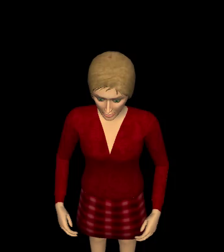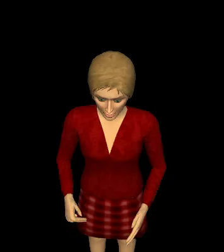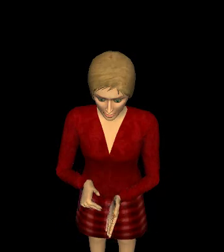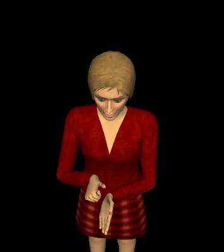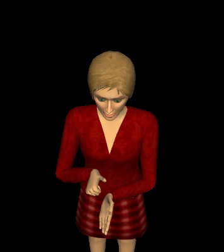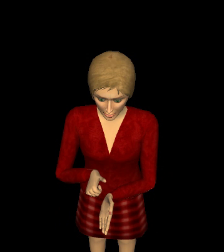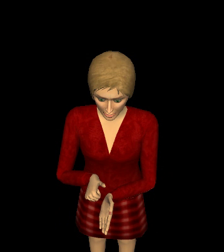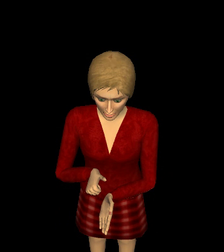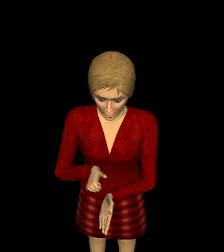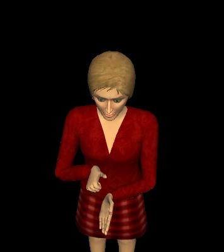سمنة